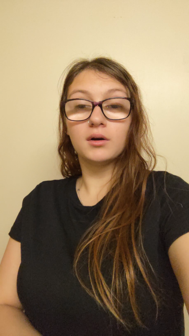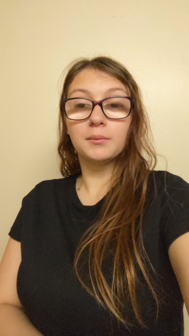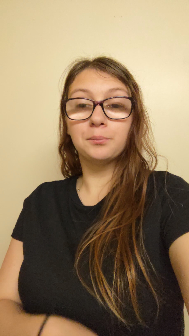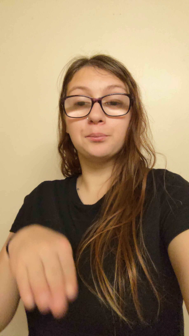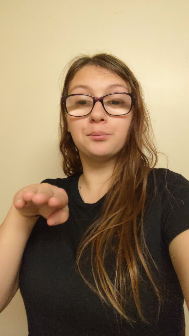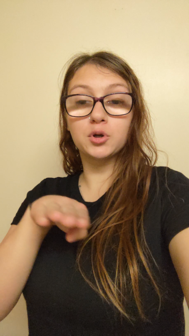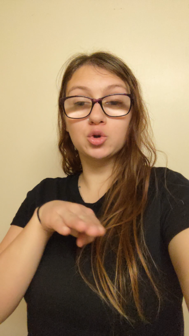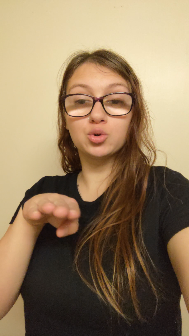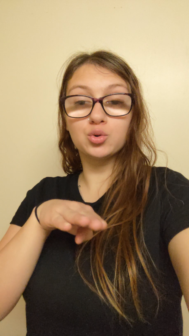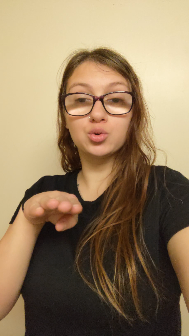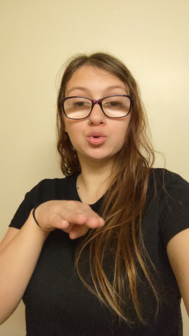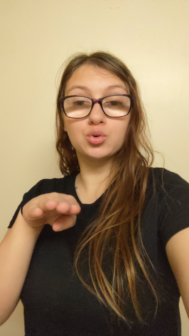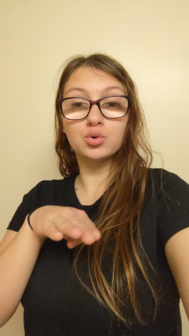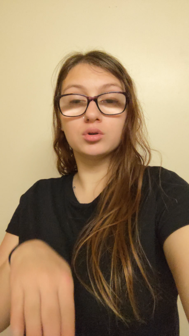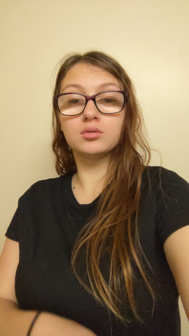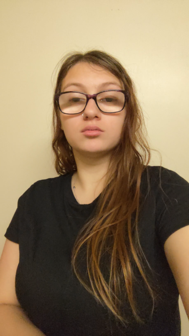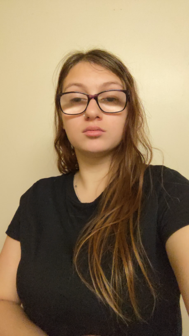boots